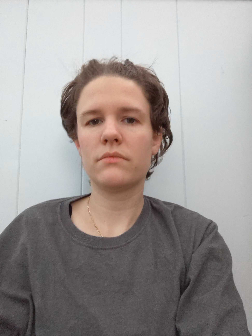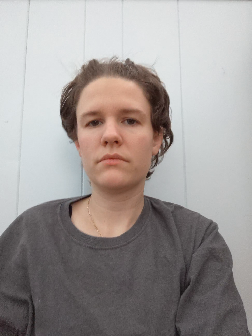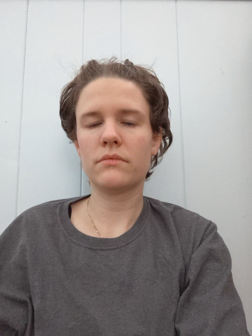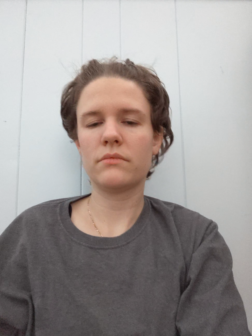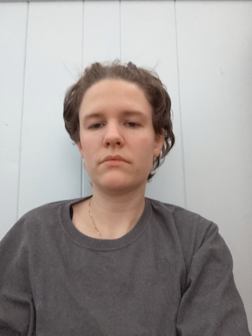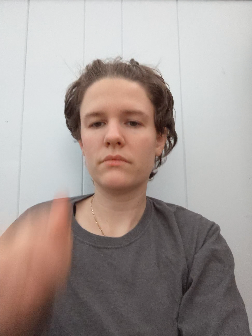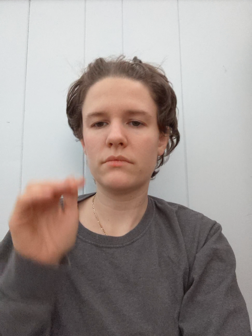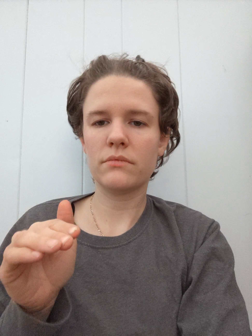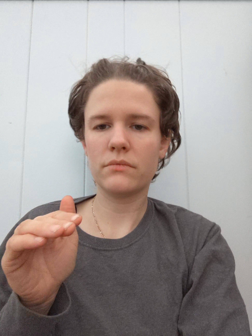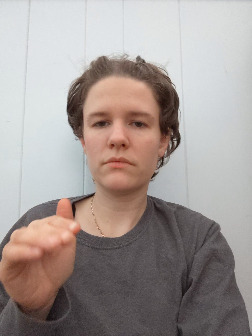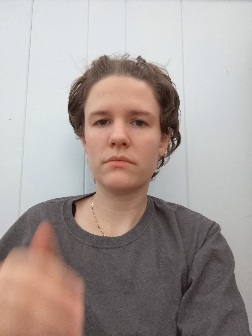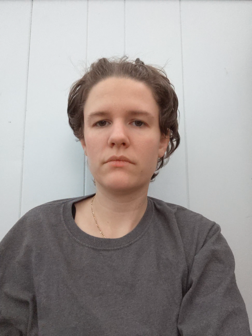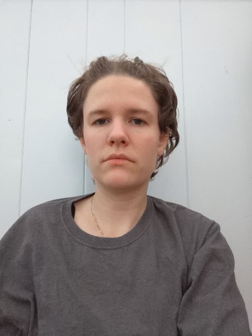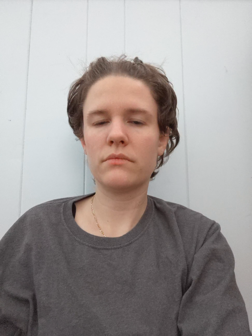child